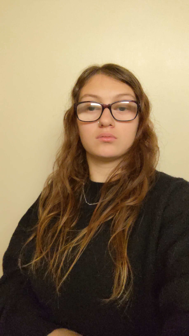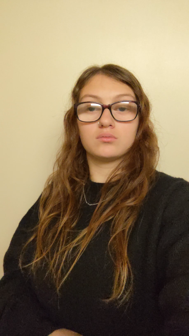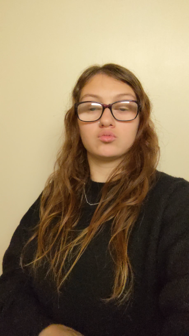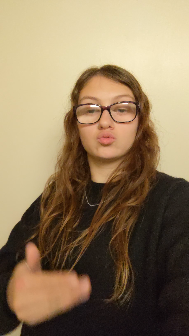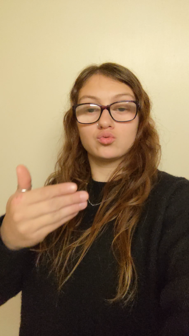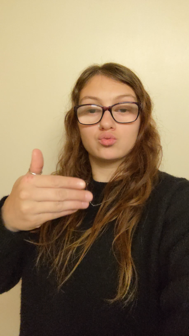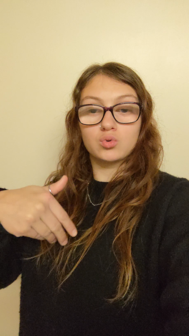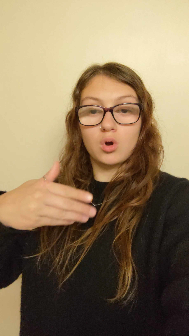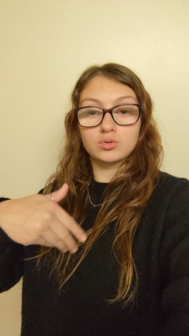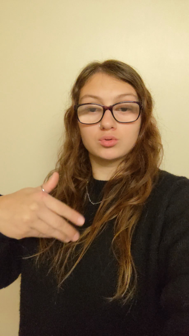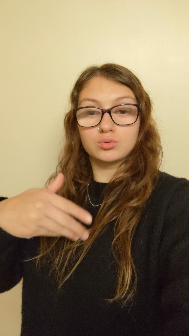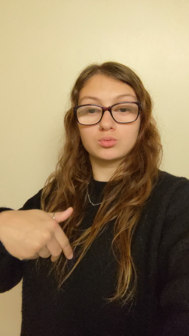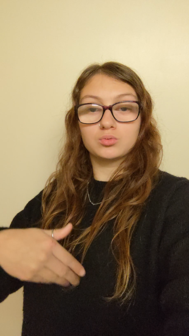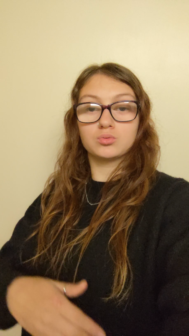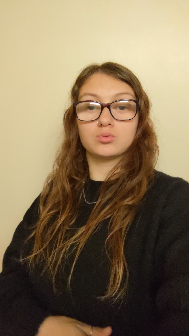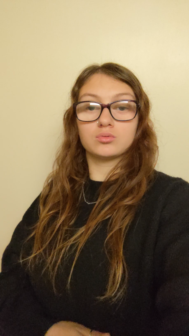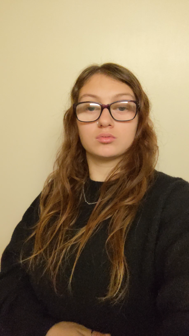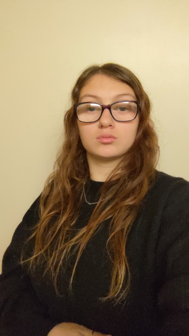shorts